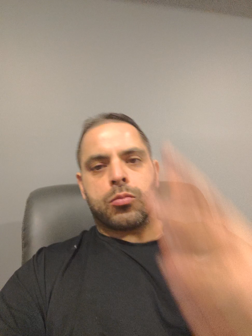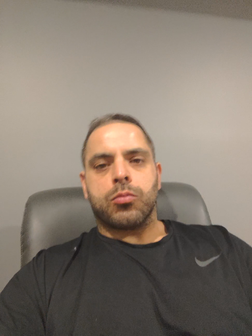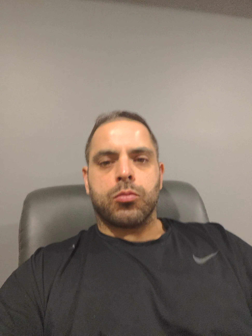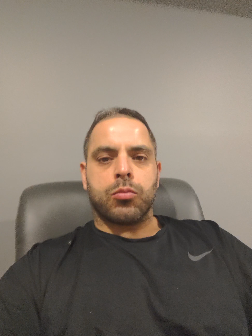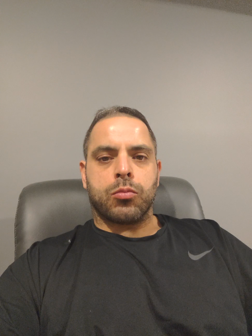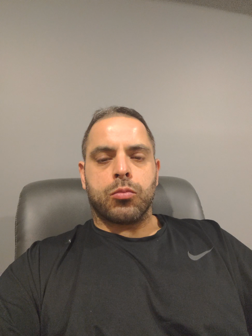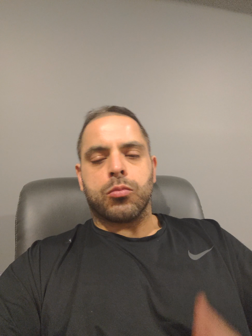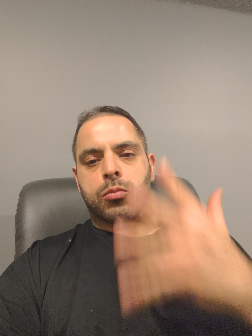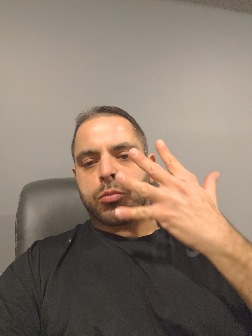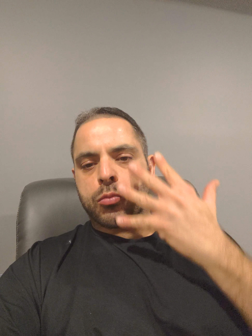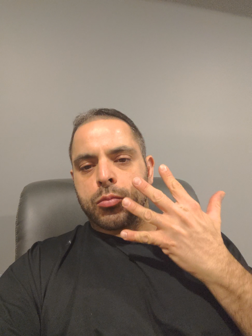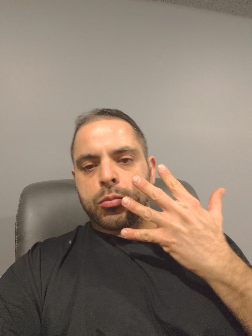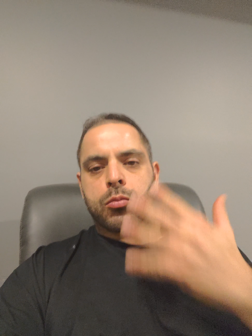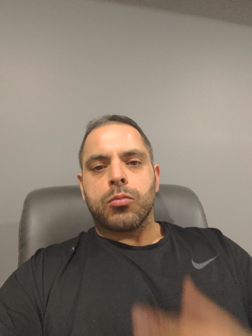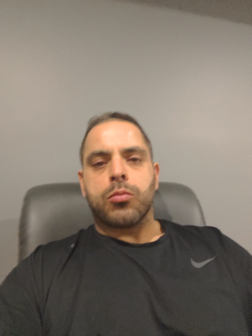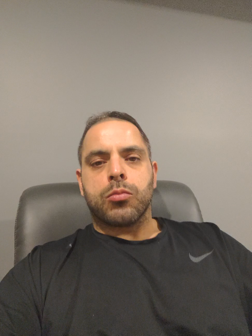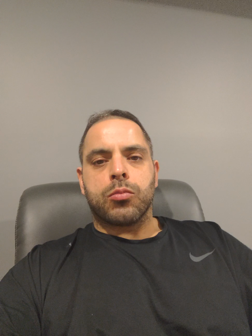sad